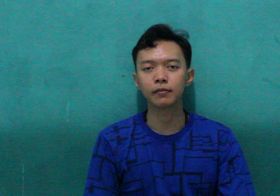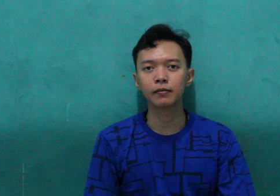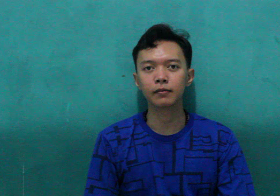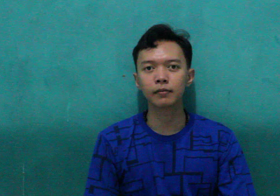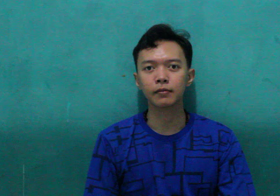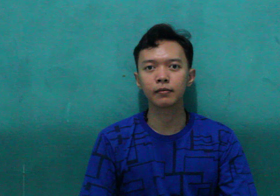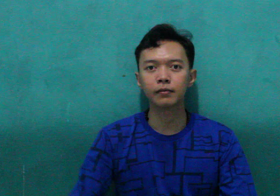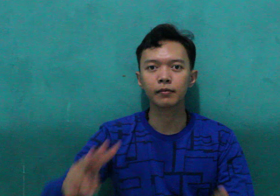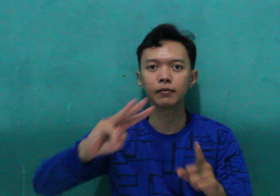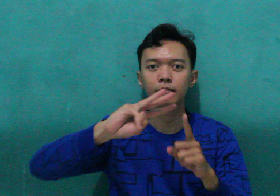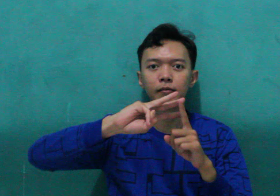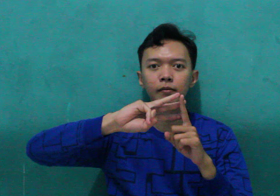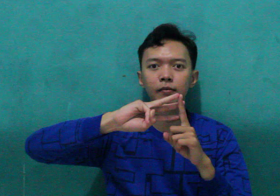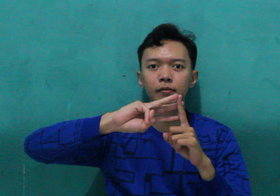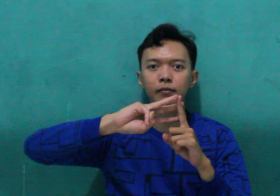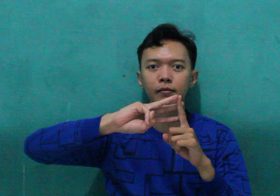B